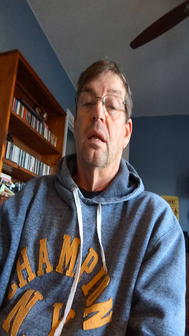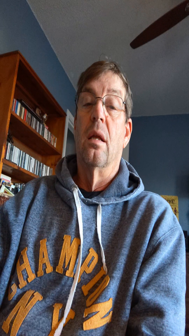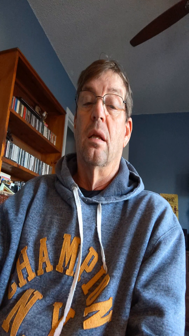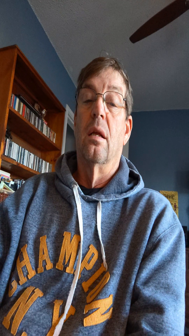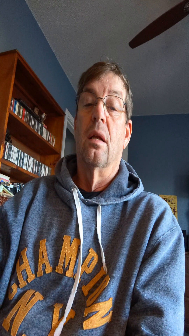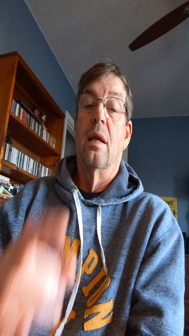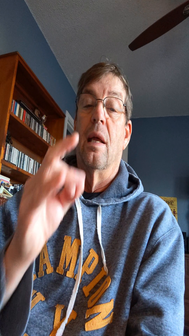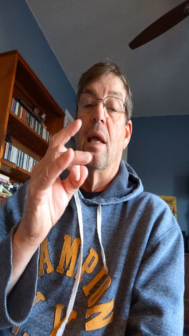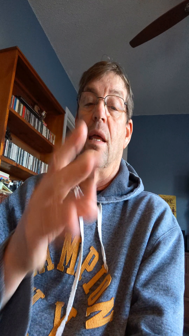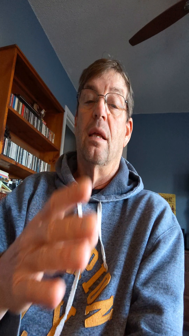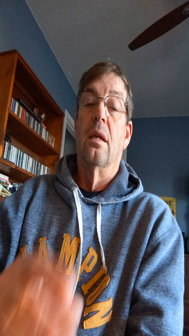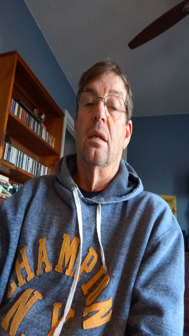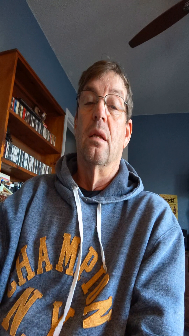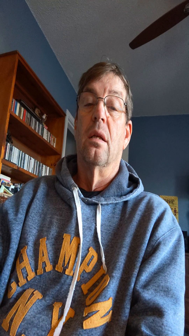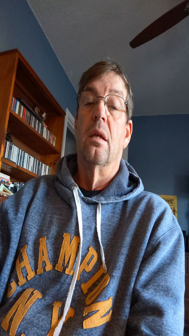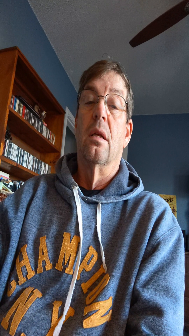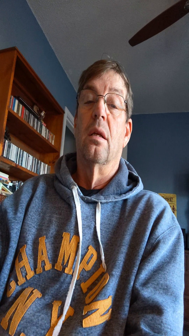hate